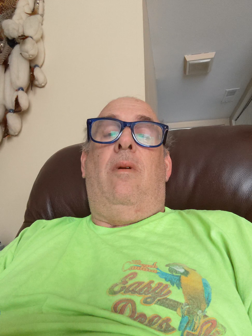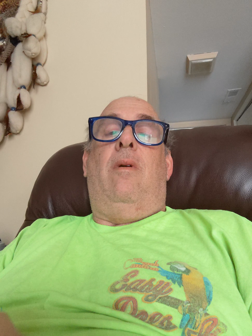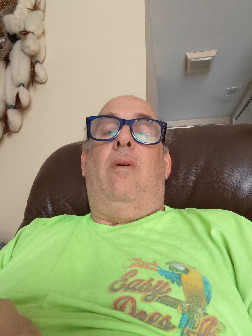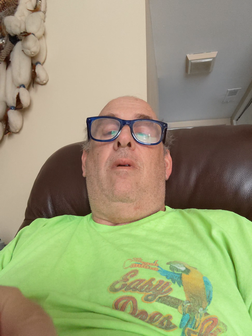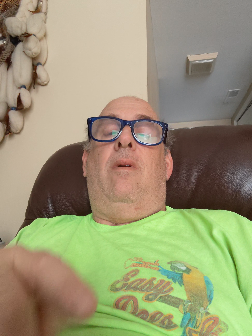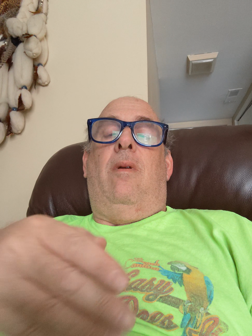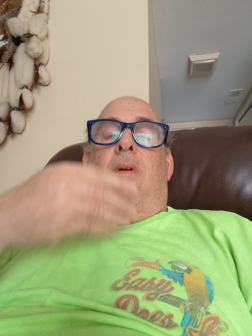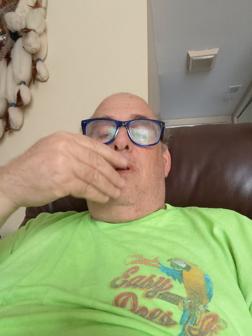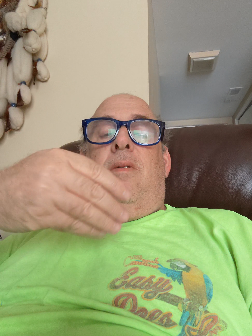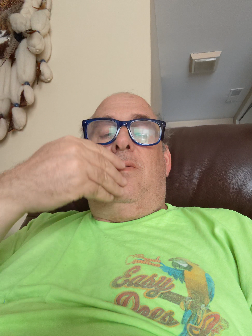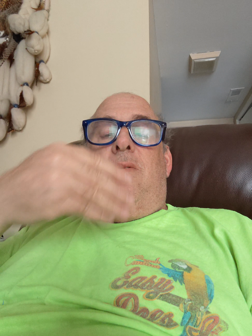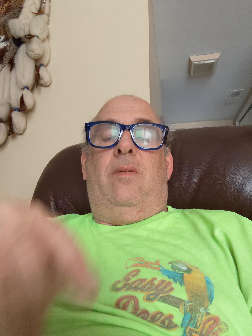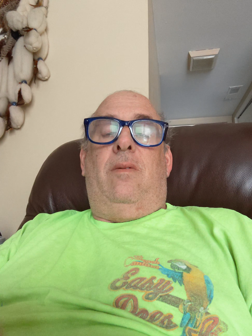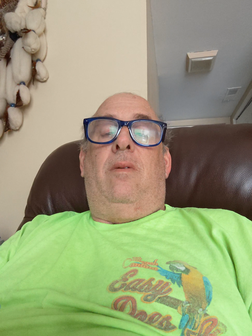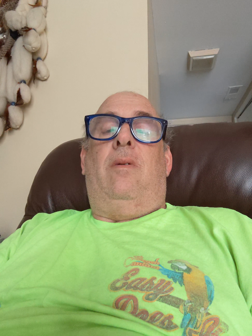cereal